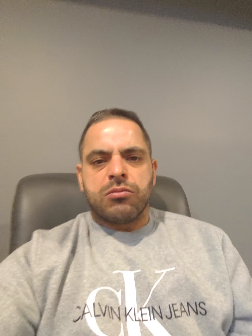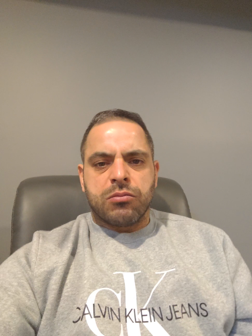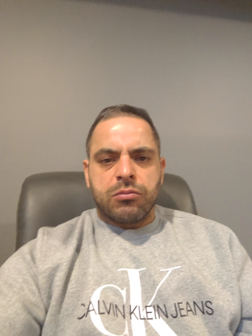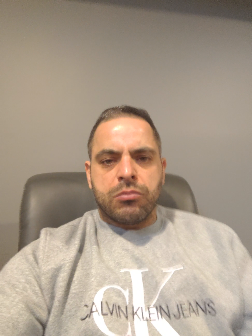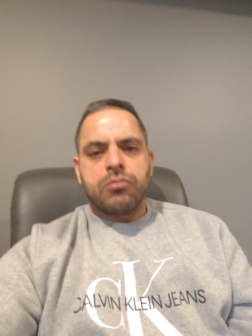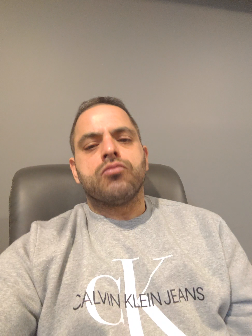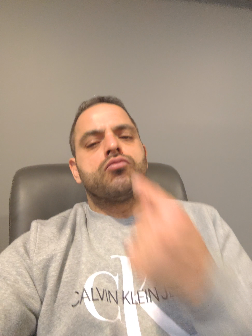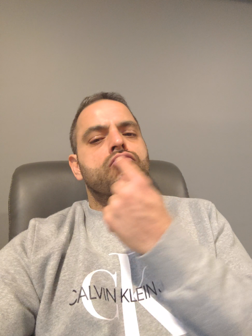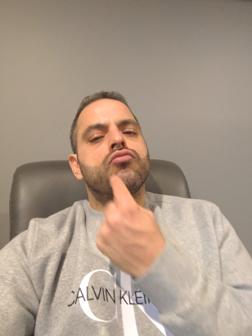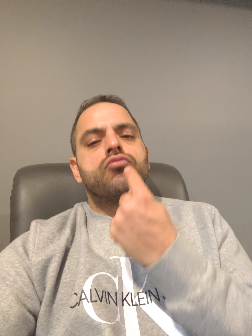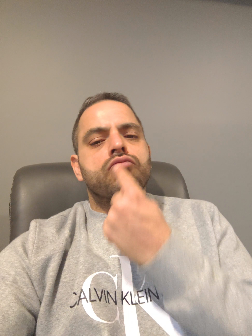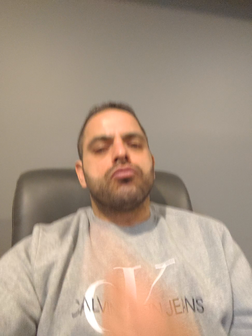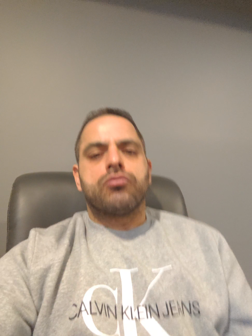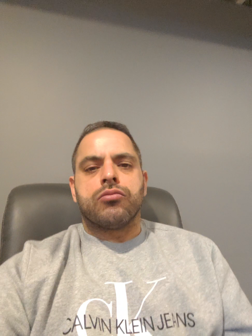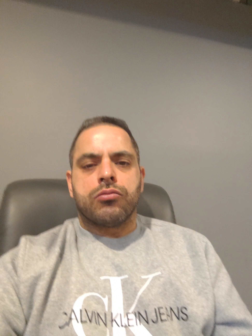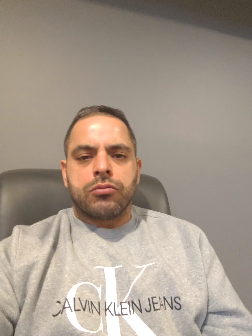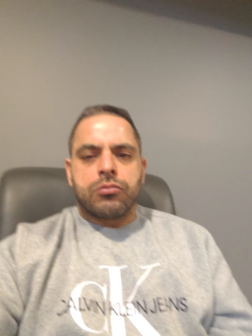lips